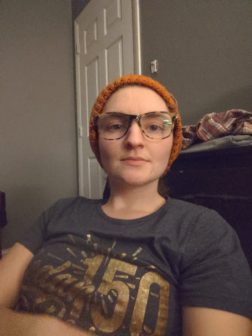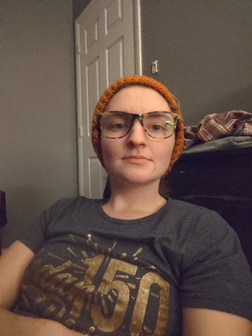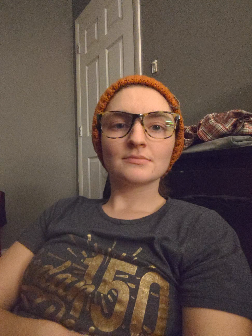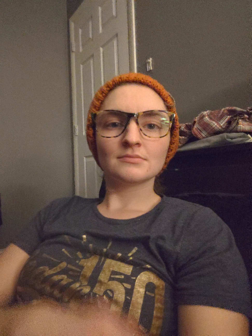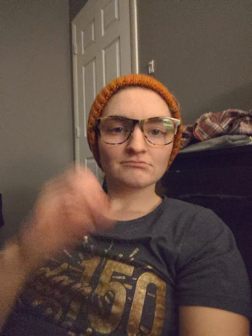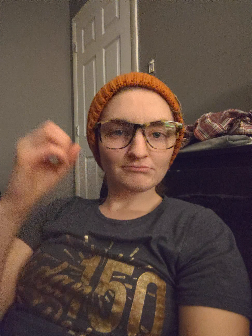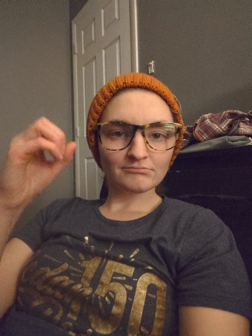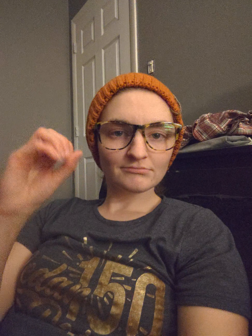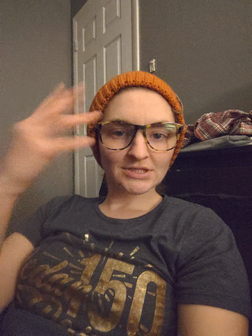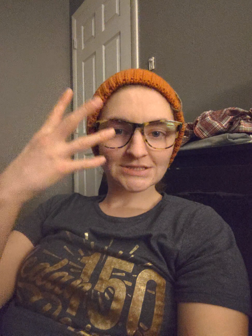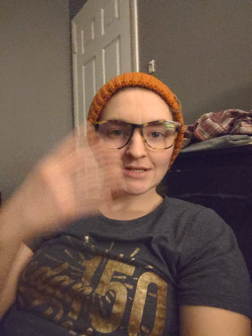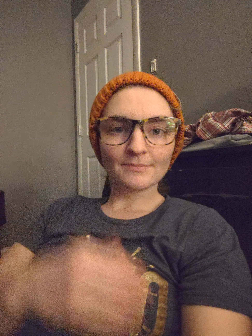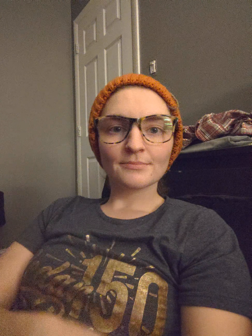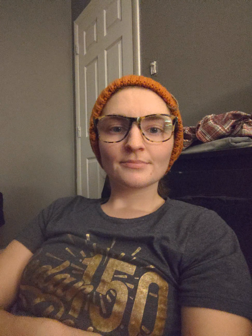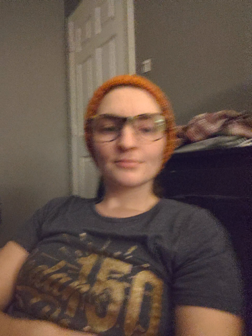sun